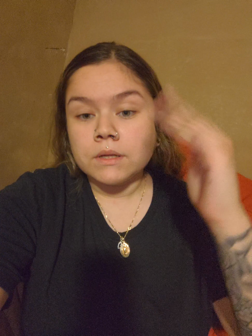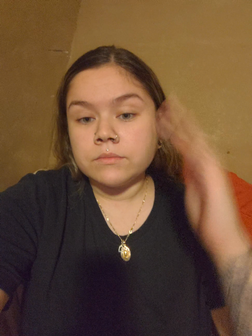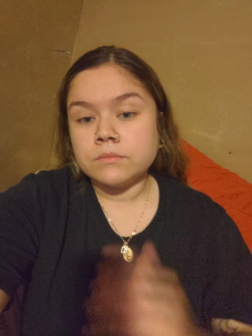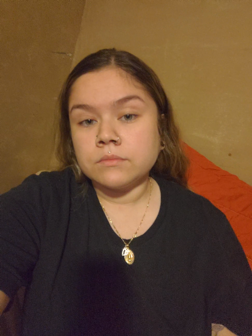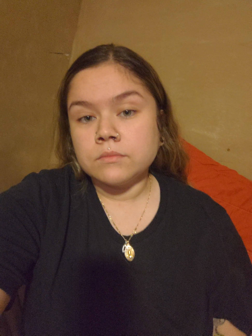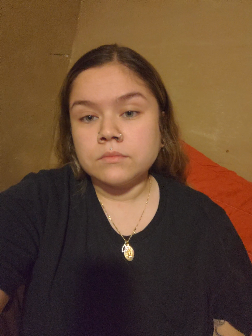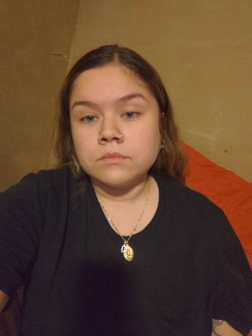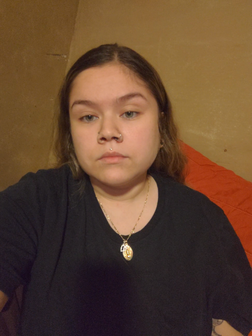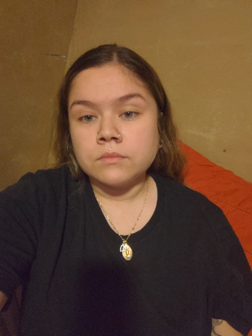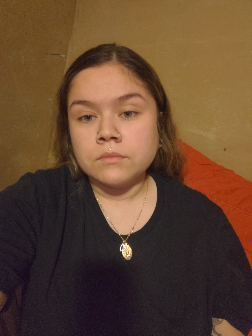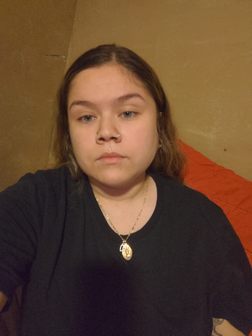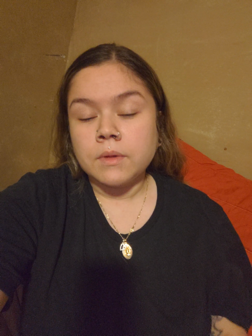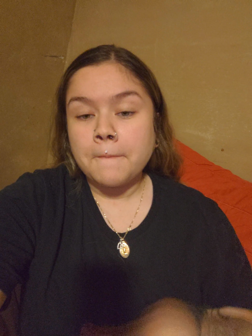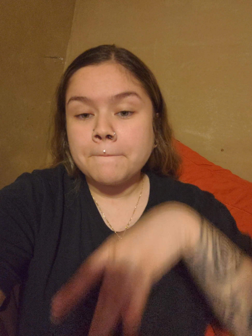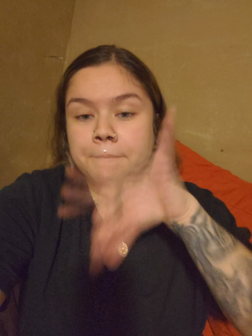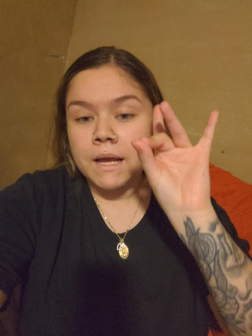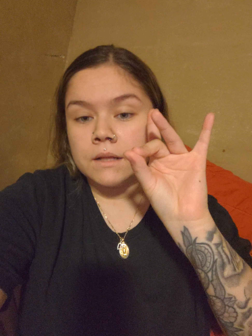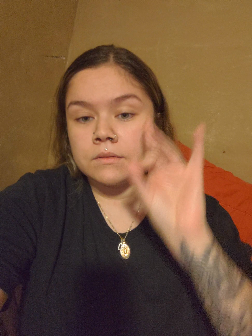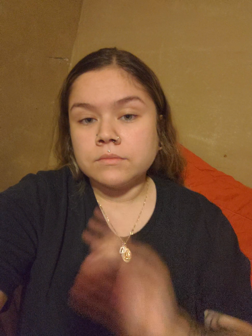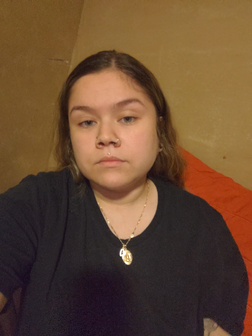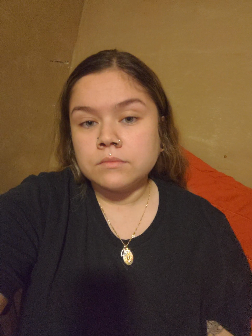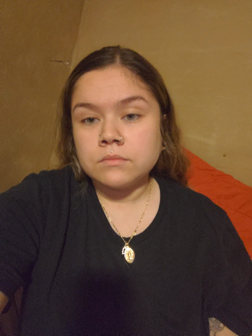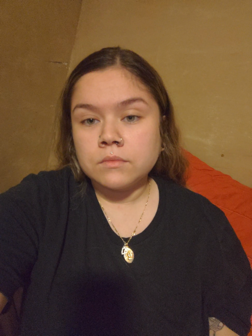pick